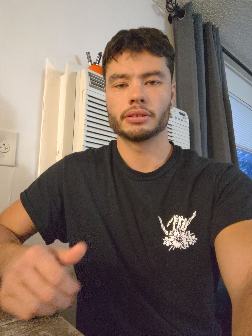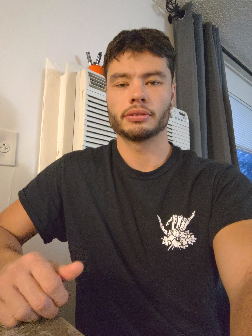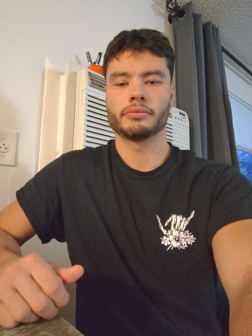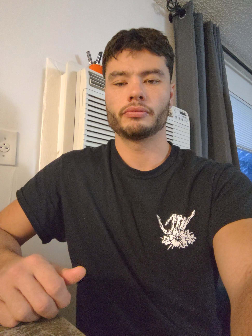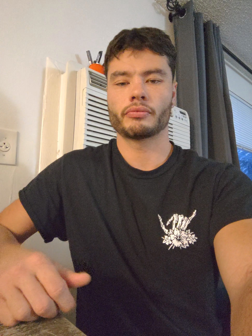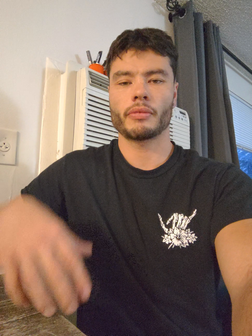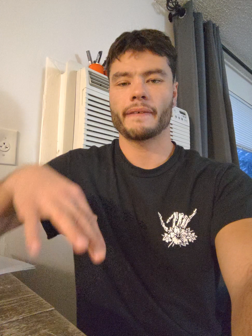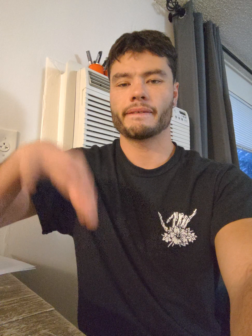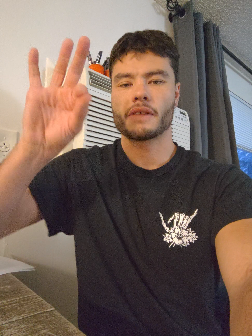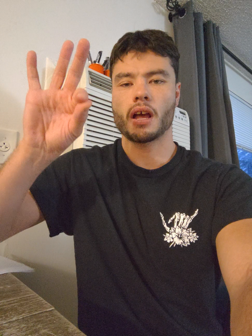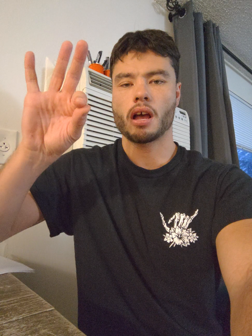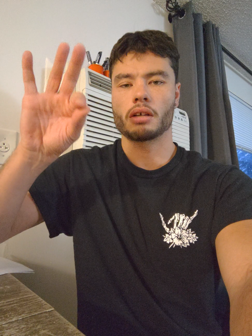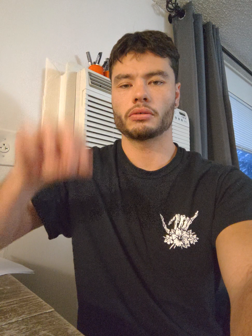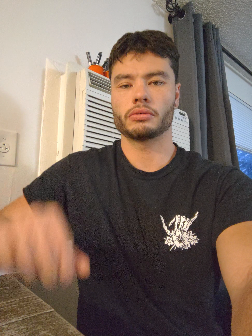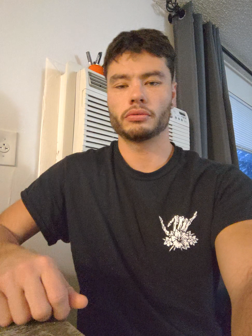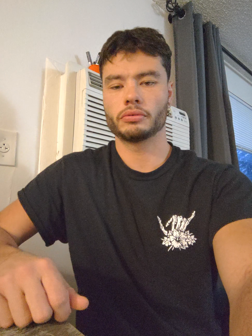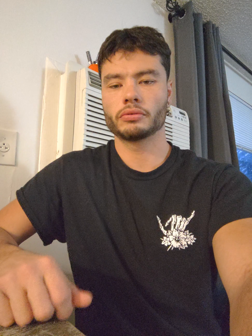find